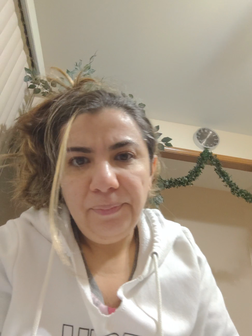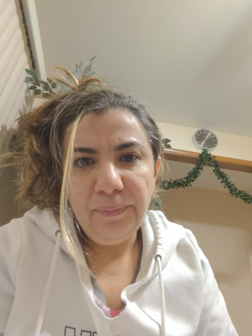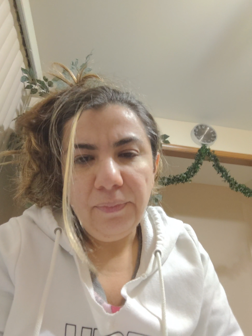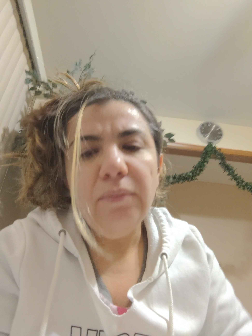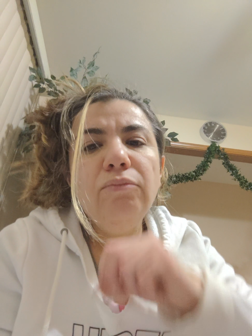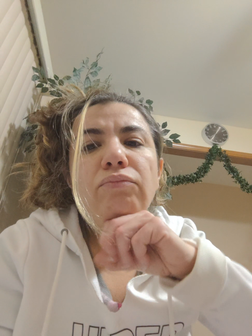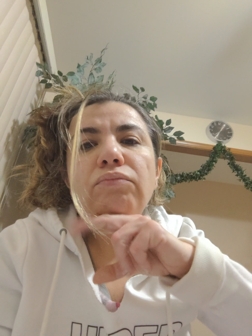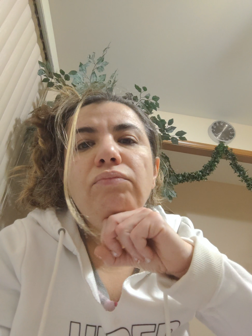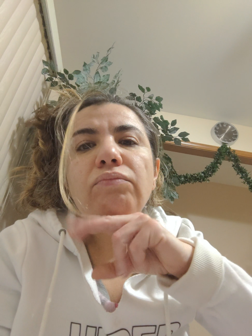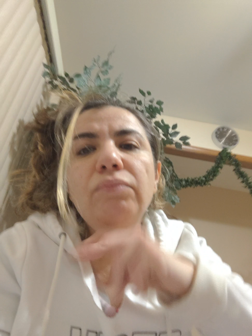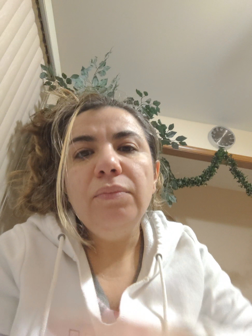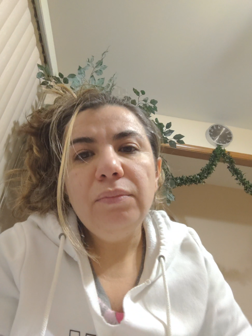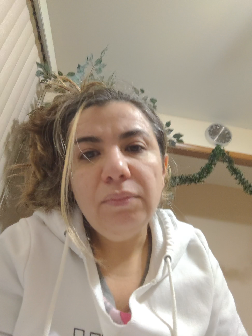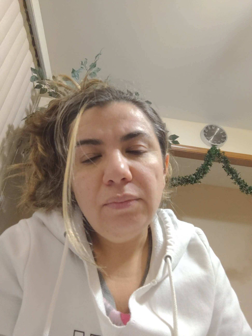frog